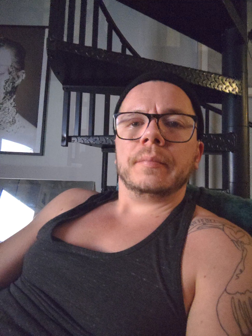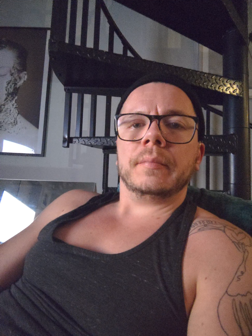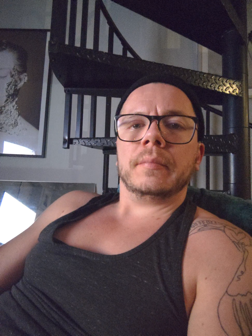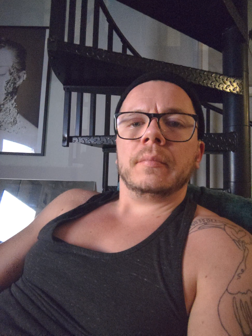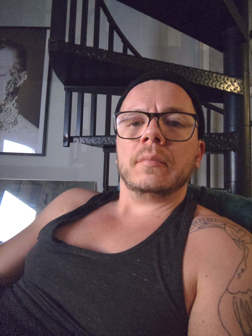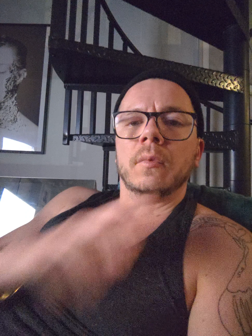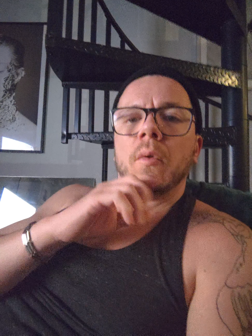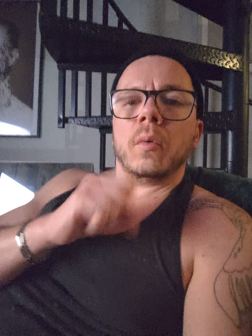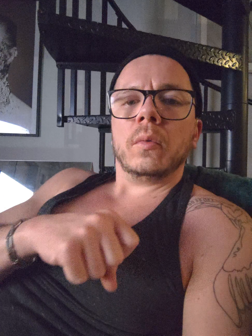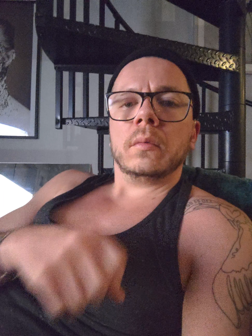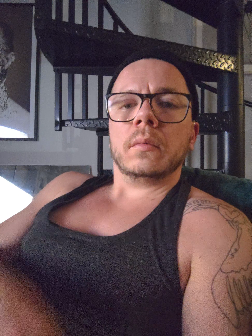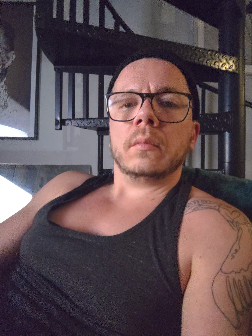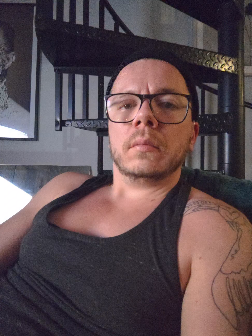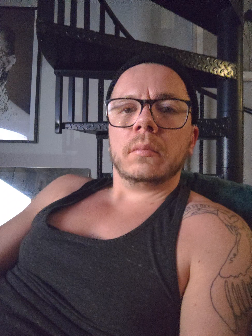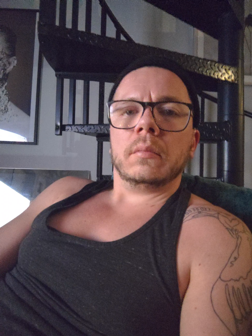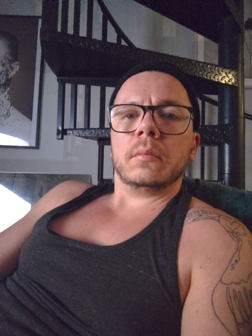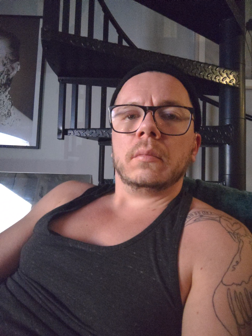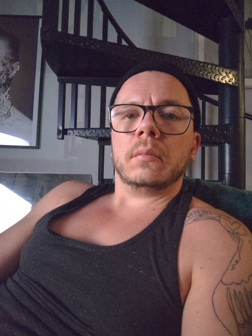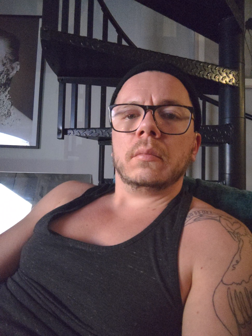old